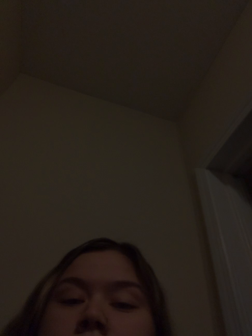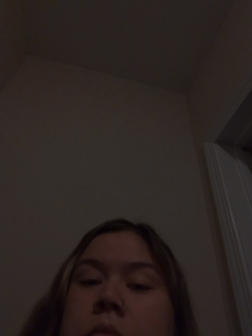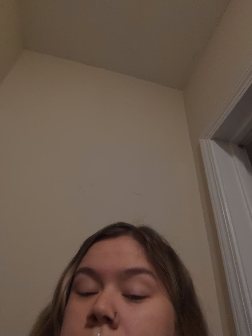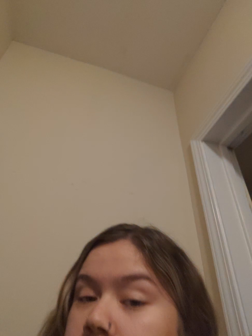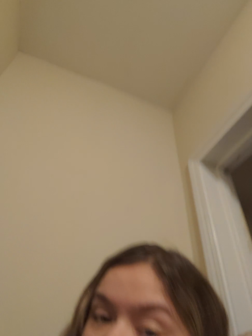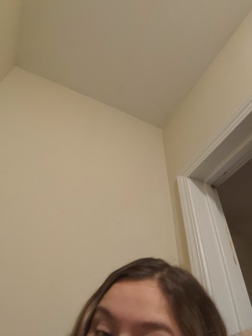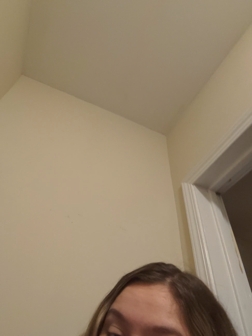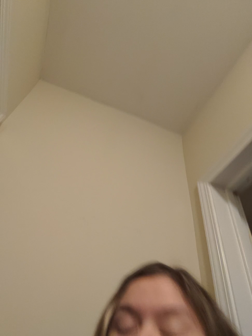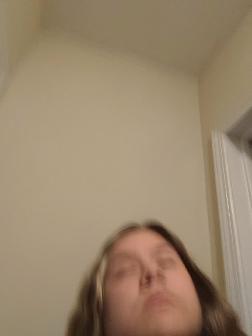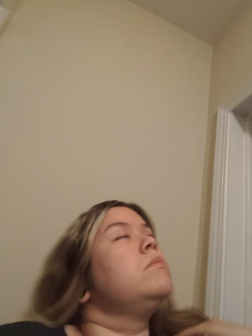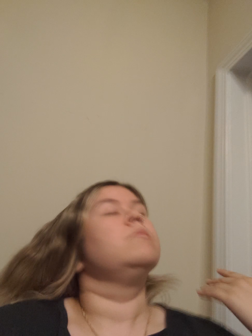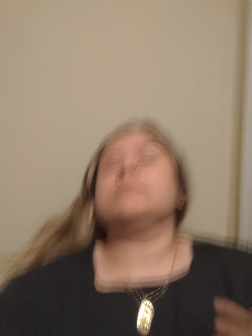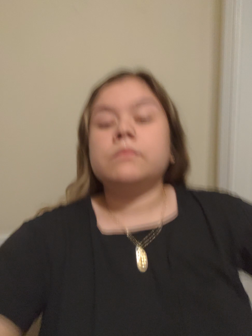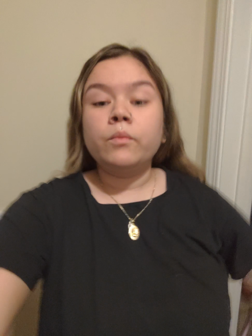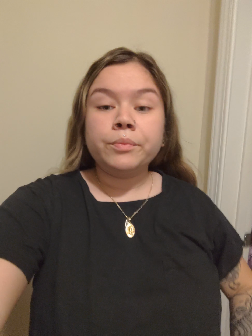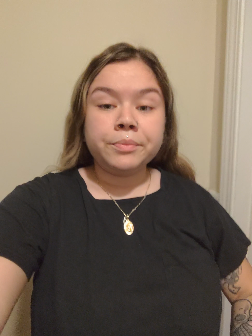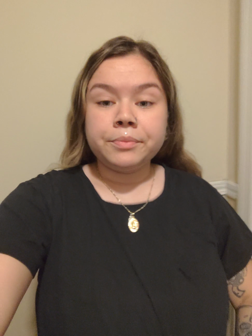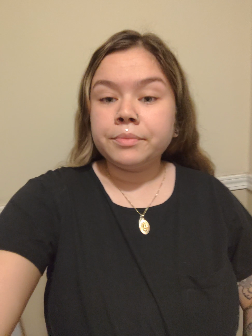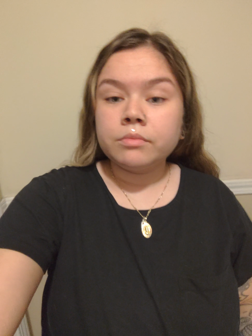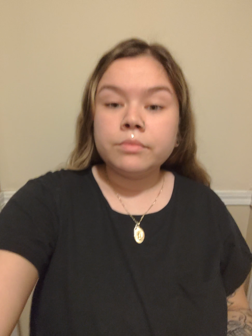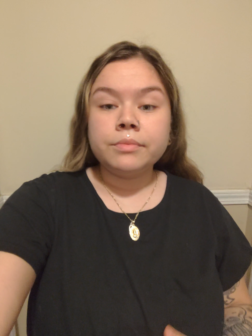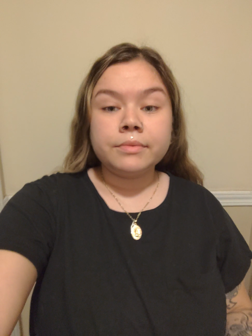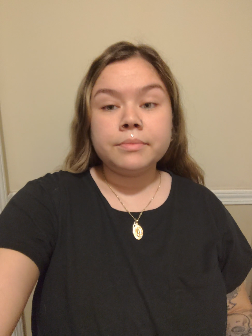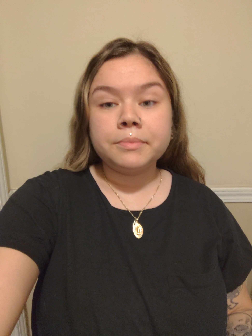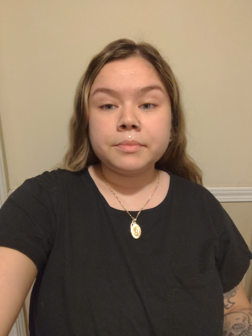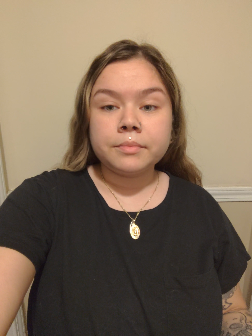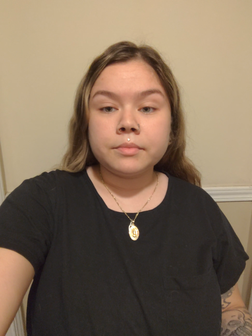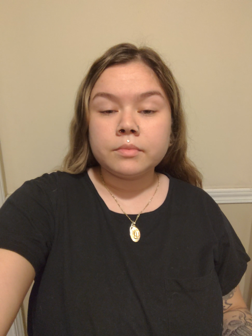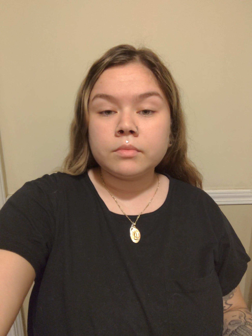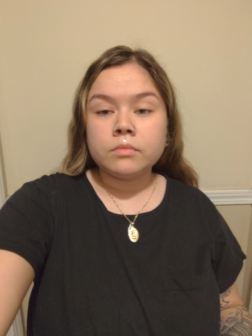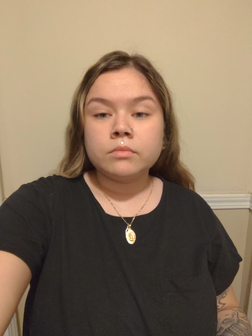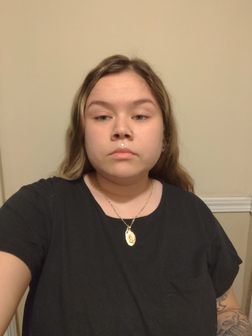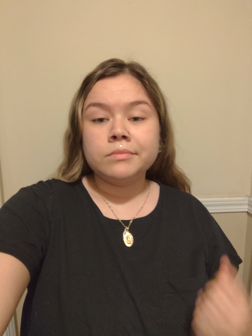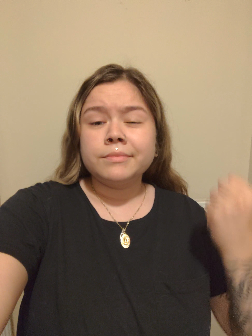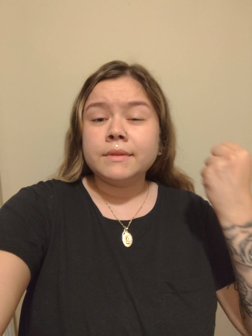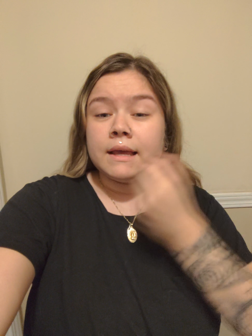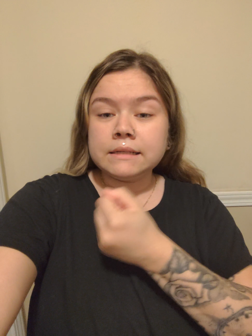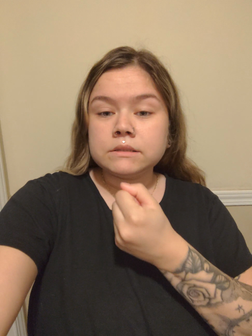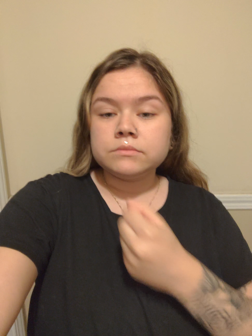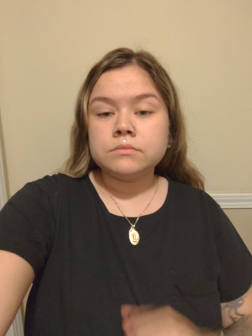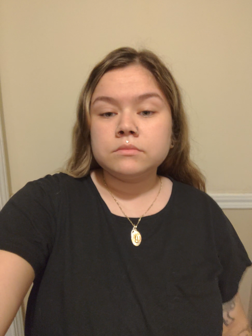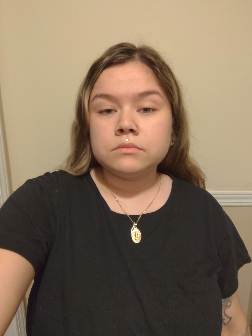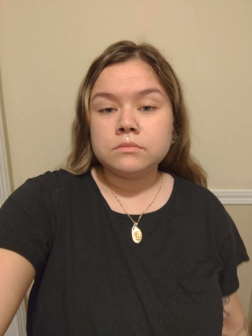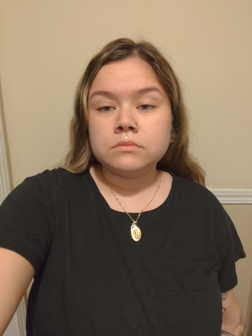hit